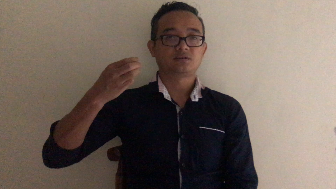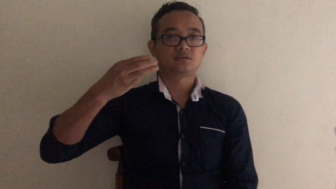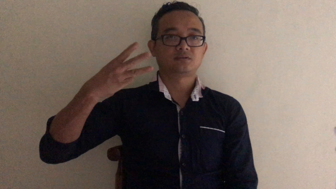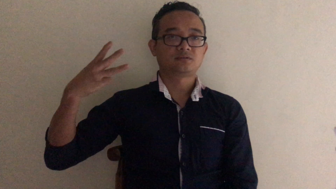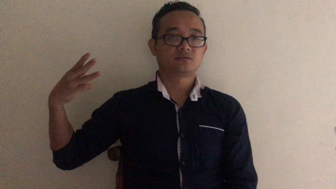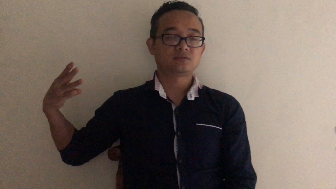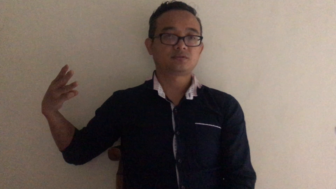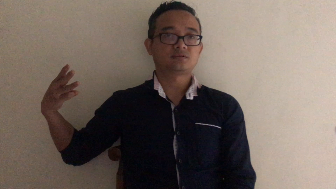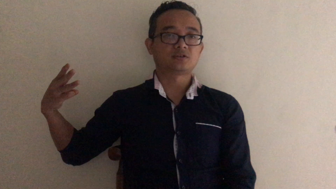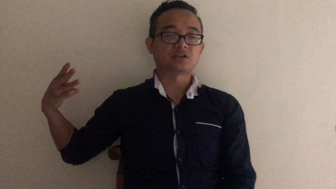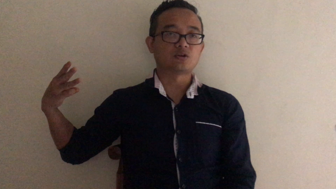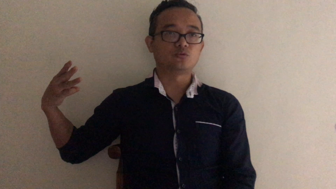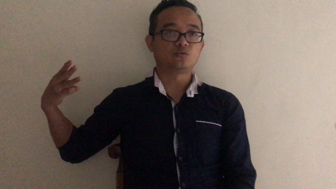उ